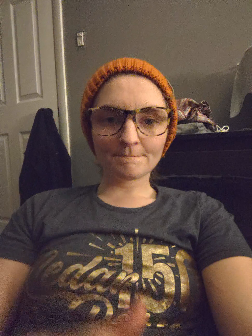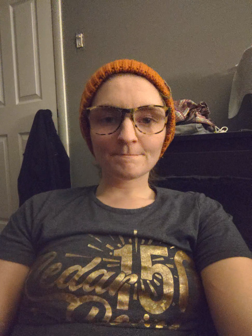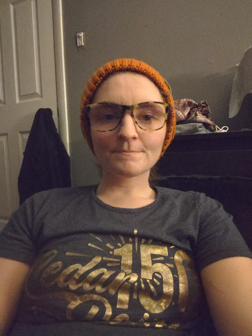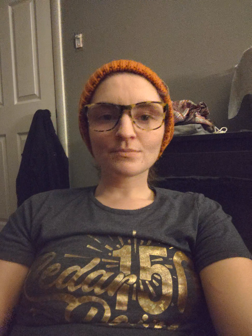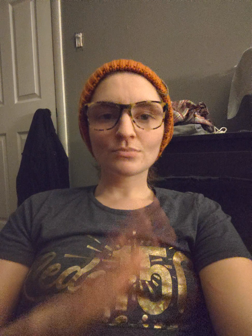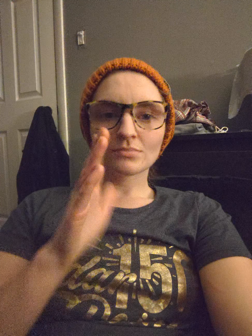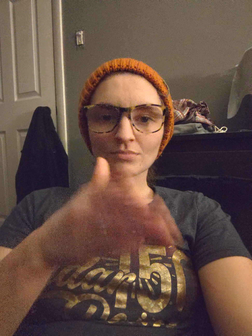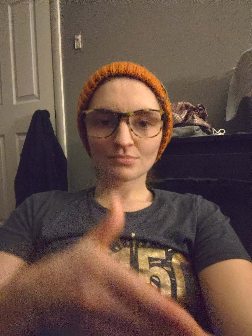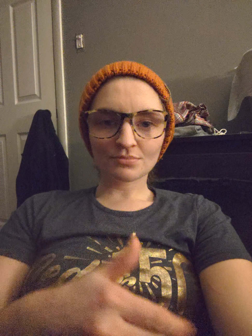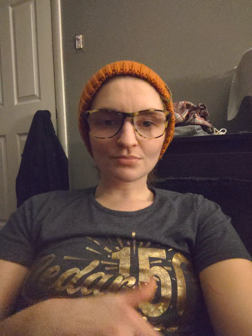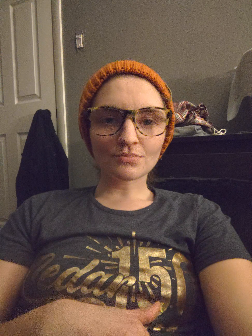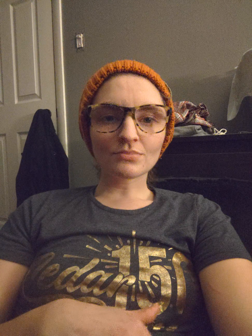after